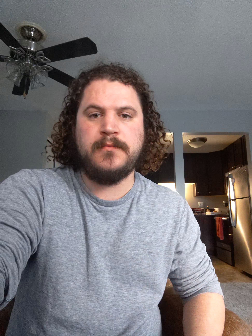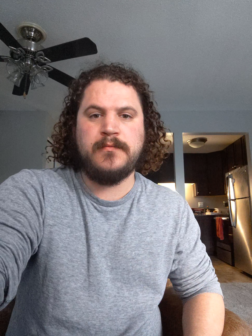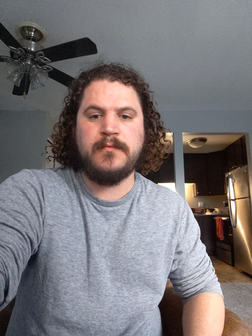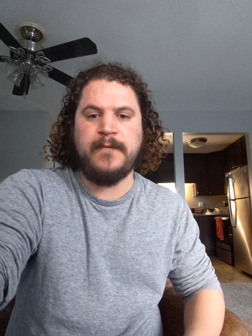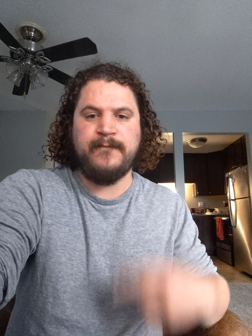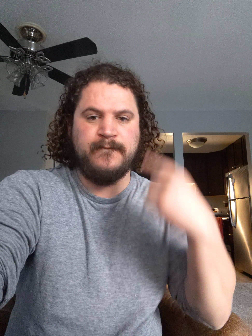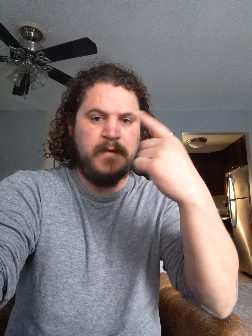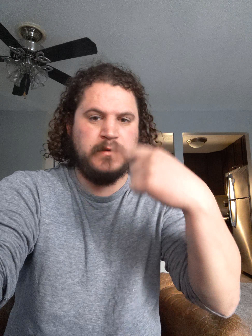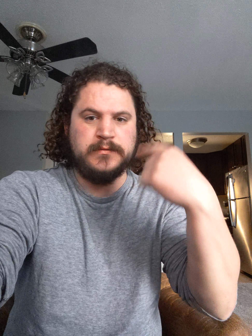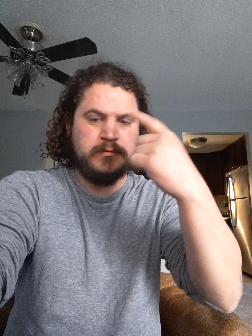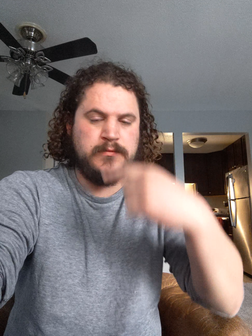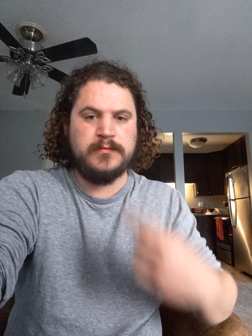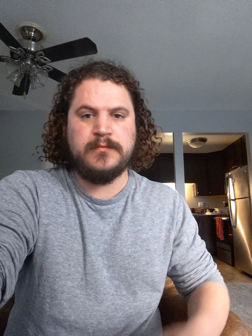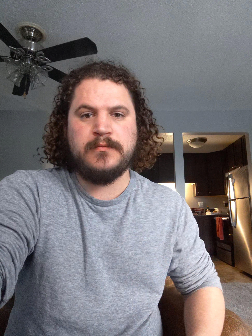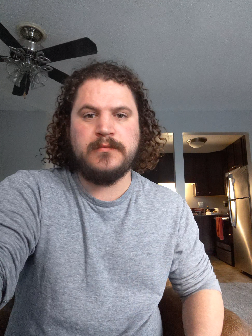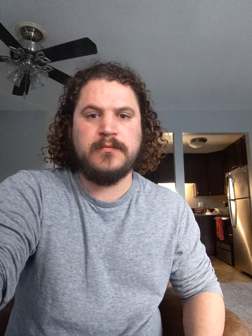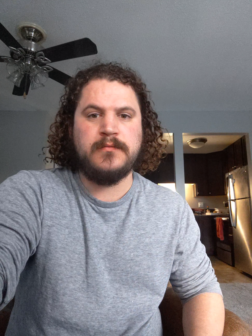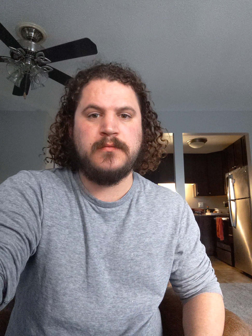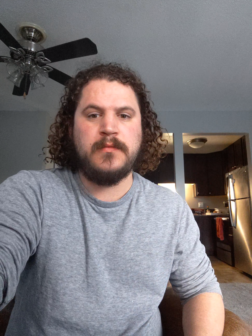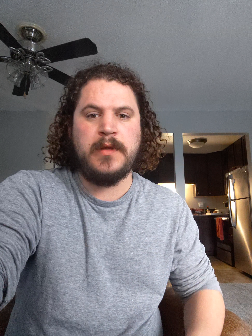face